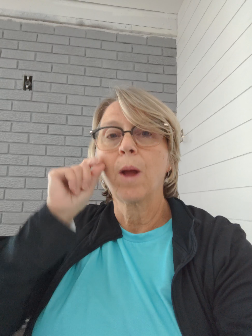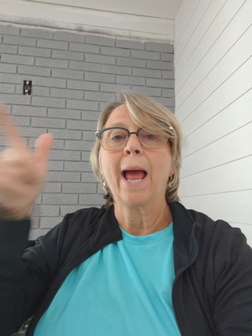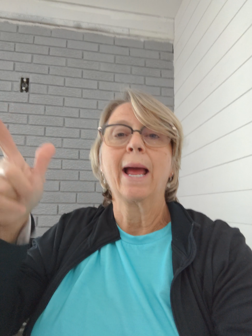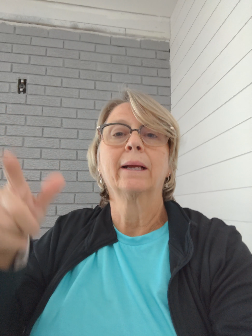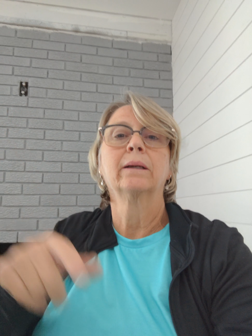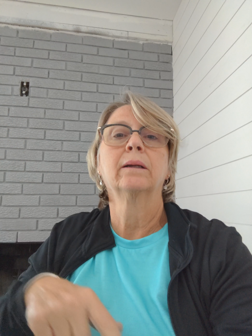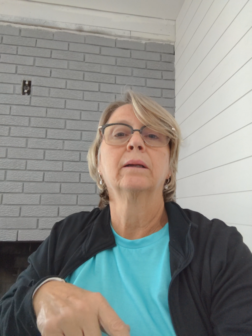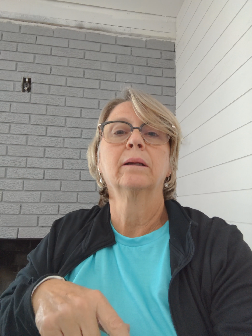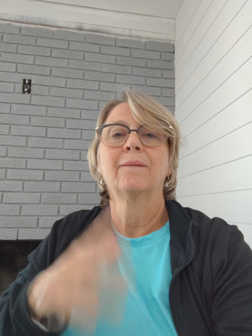awake